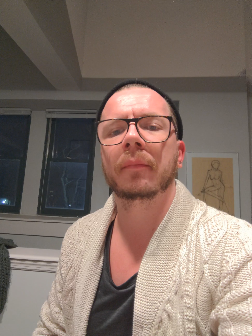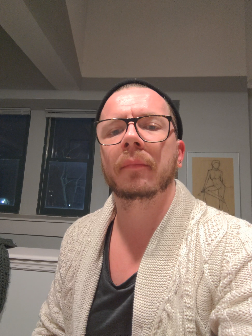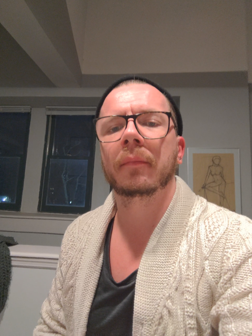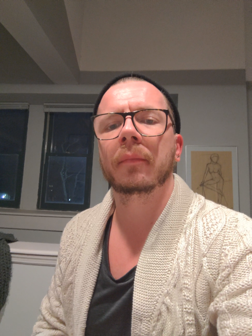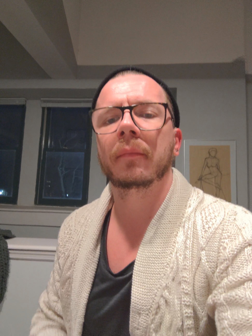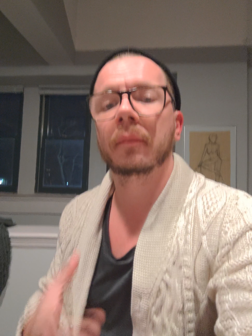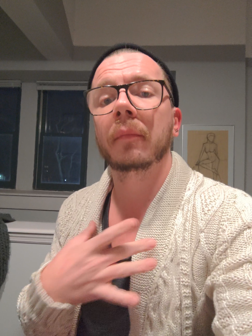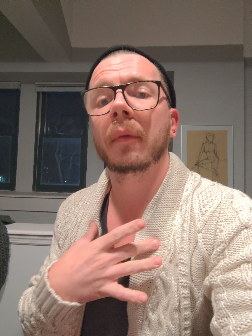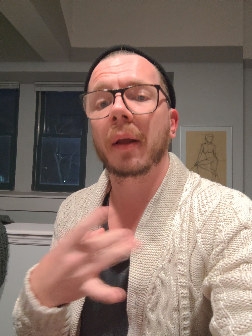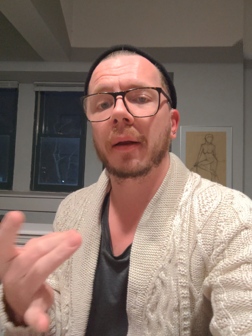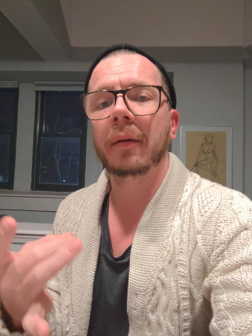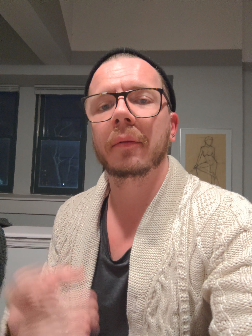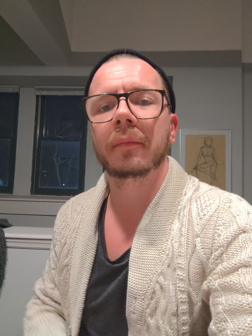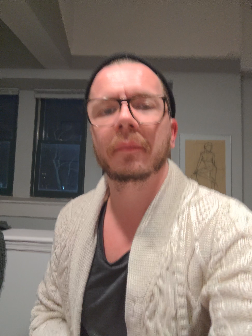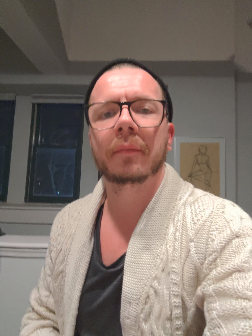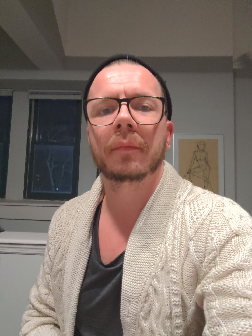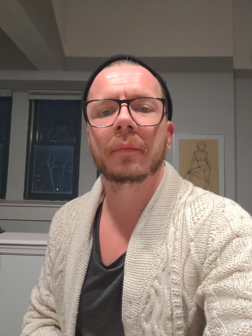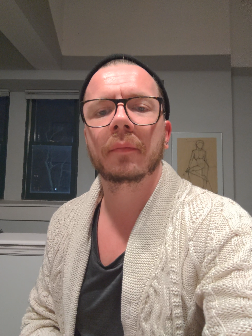like